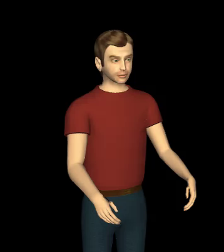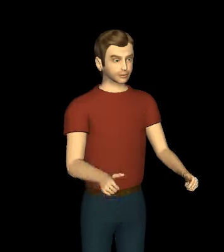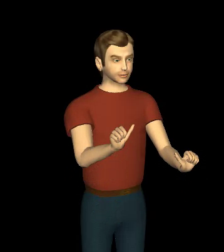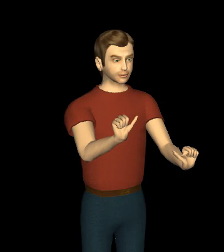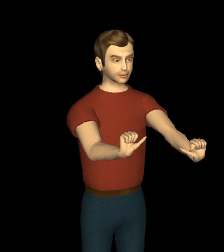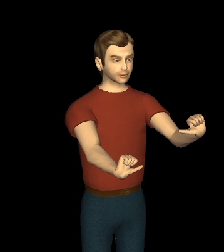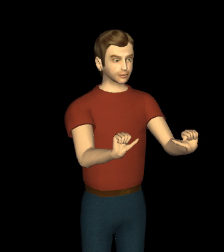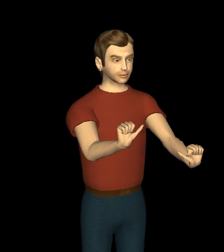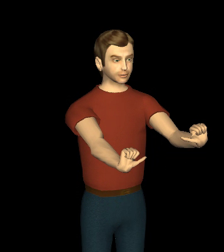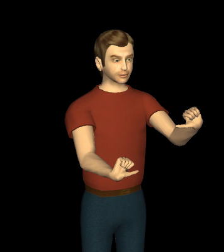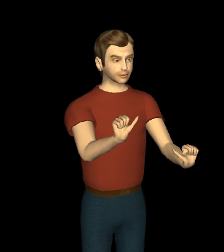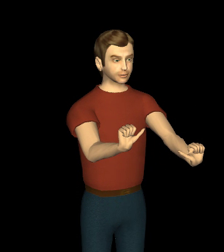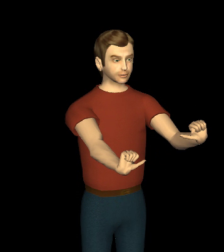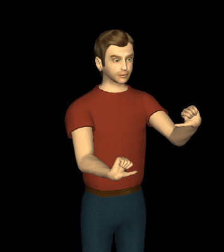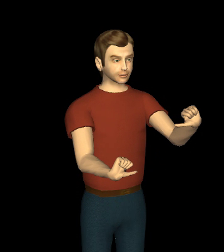مختبر